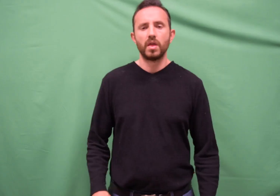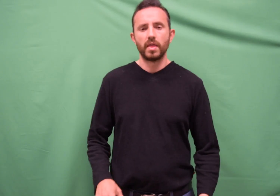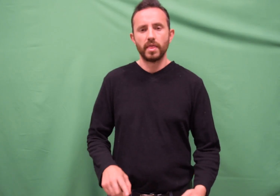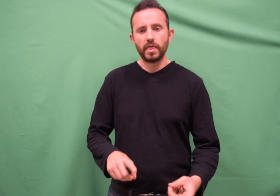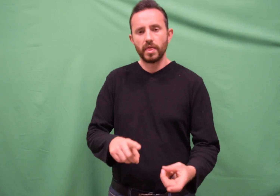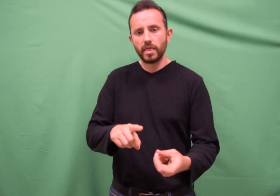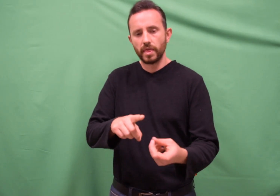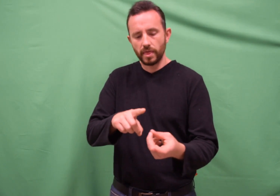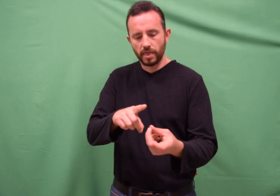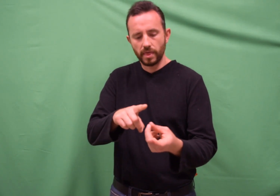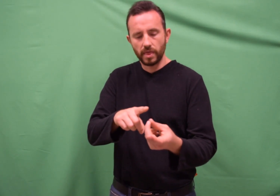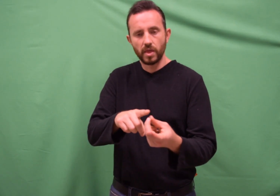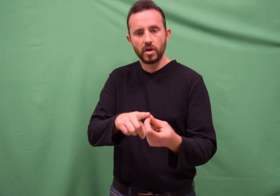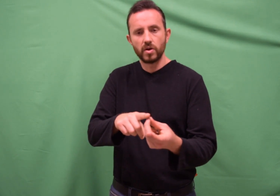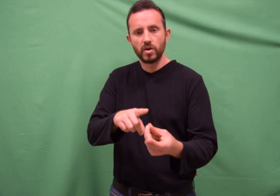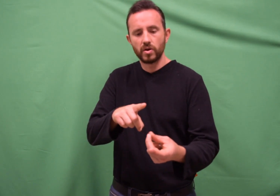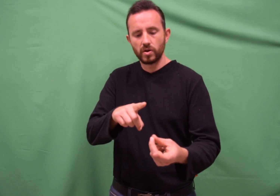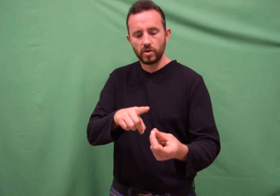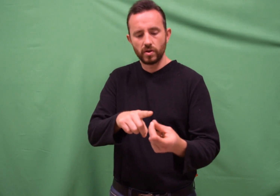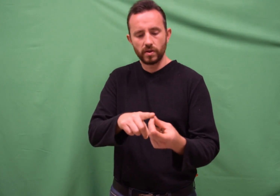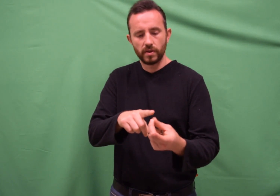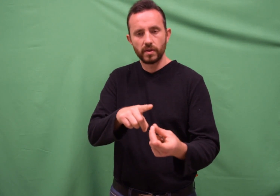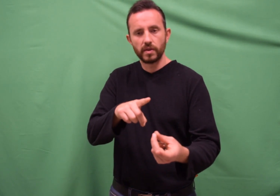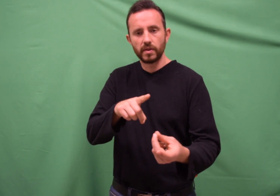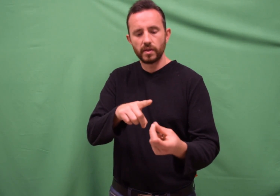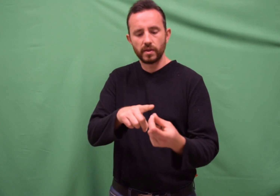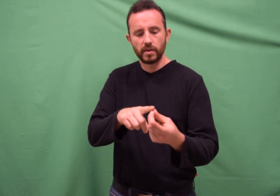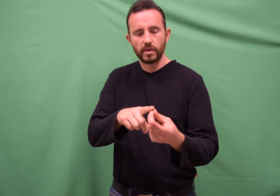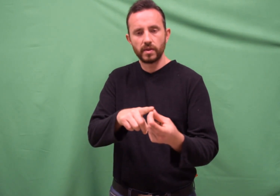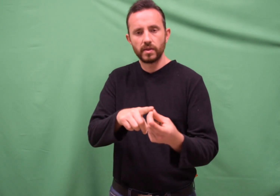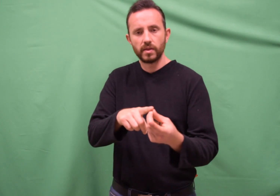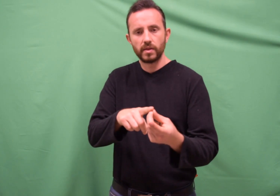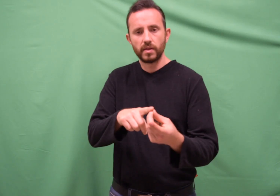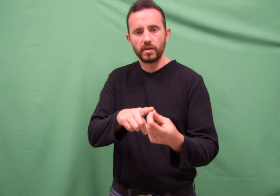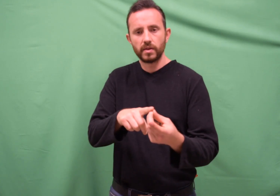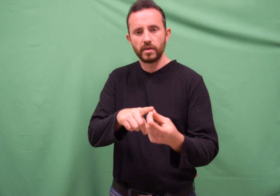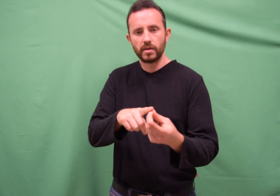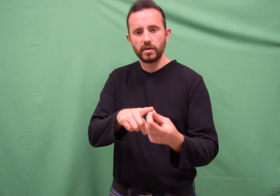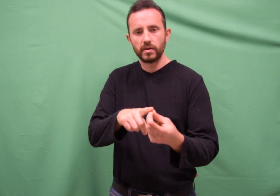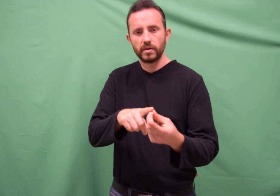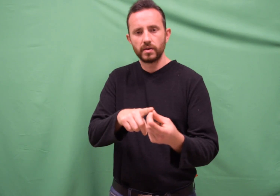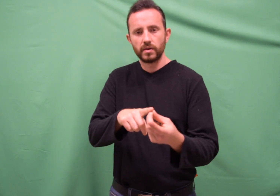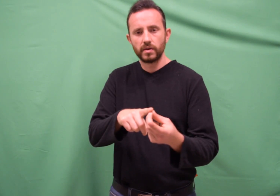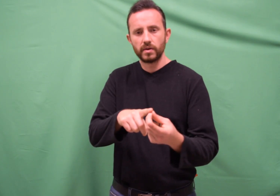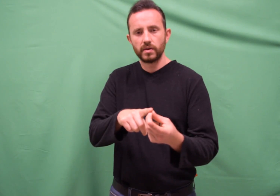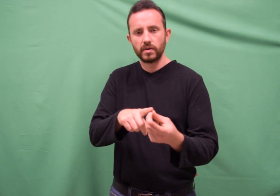dónde